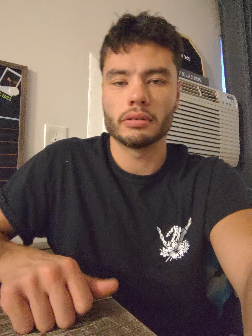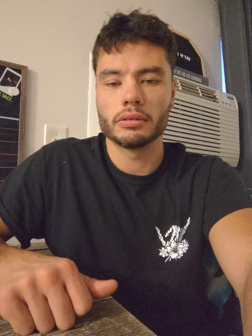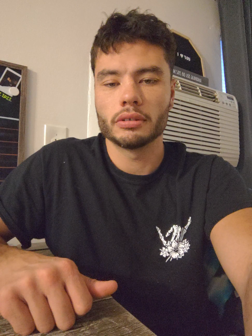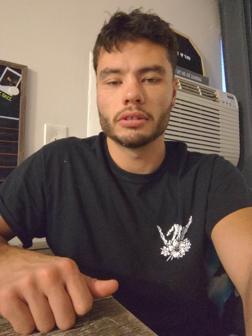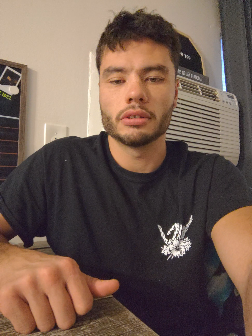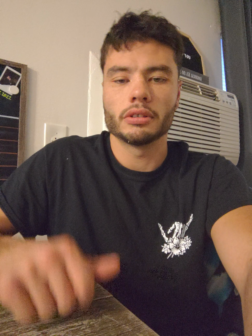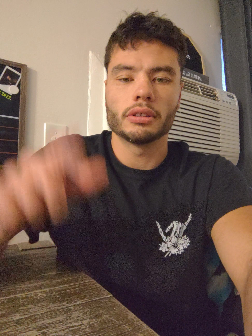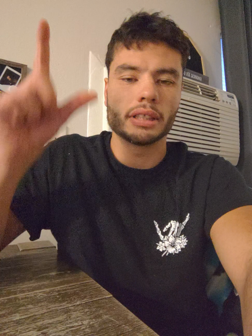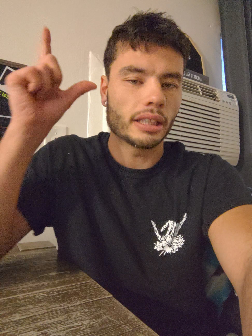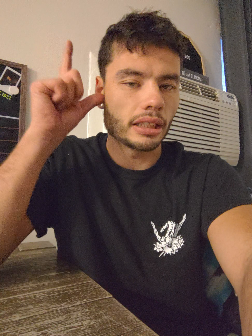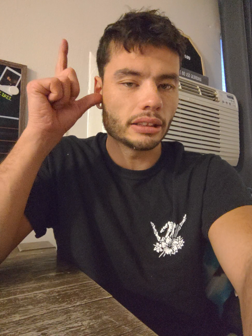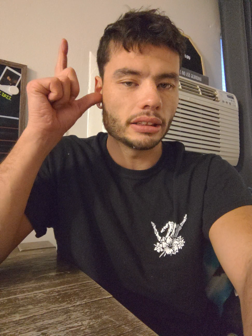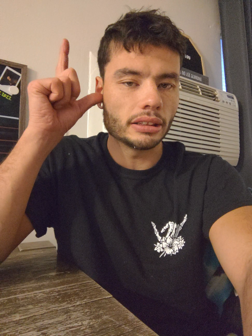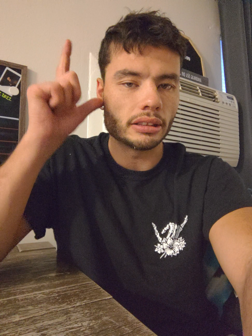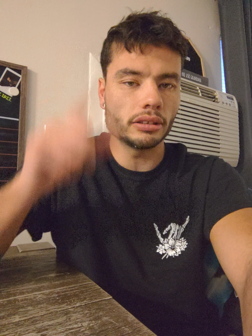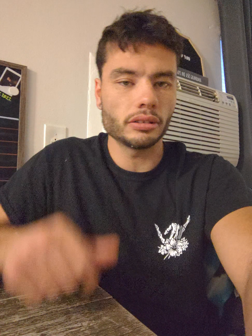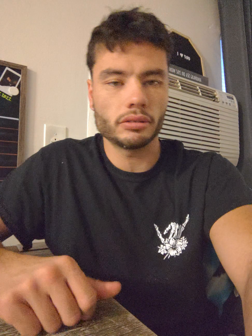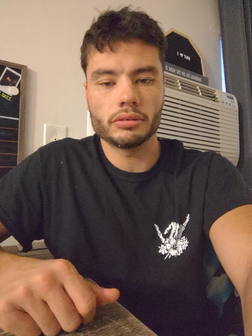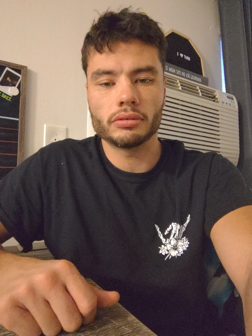listen